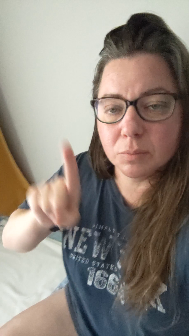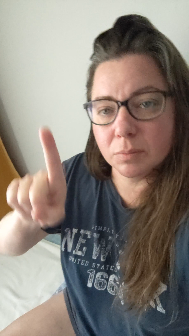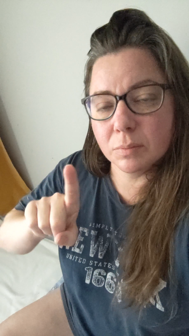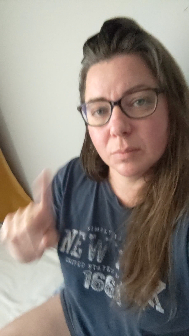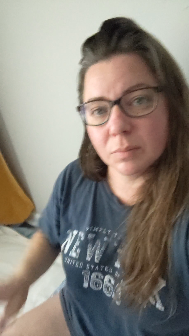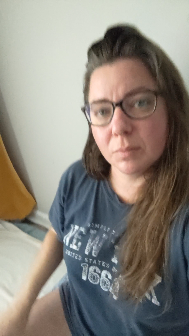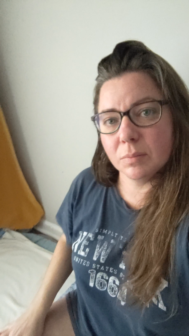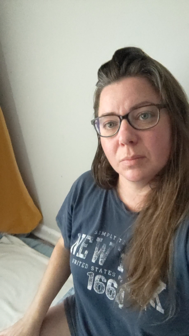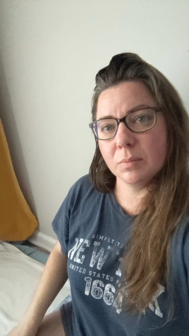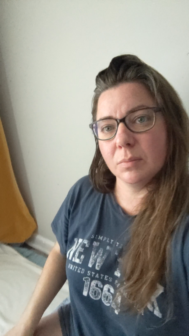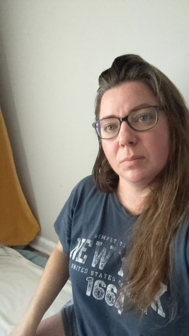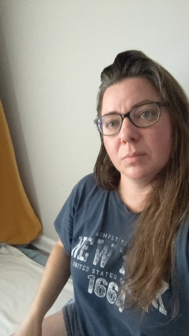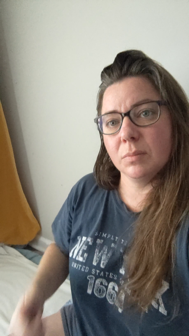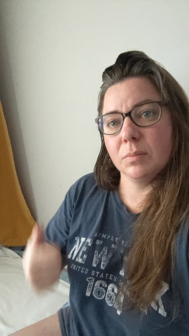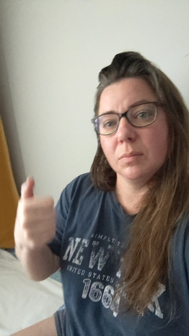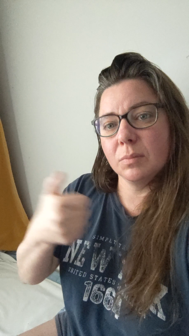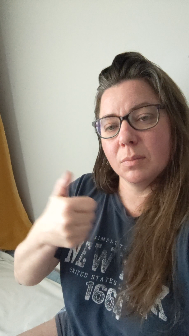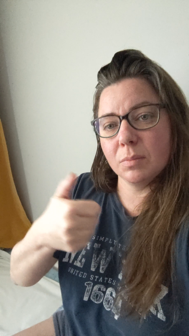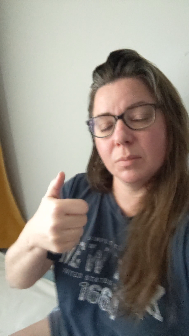game